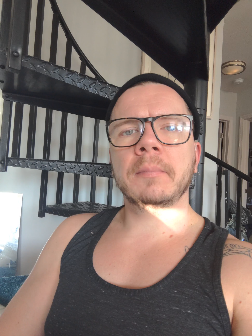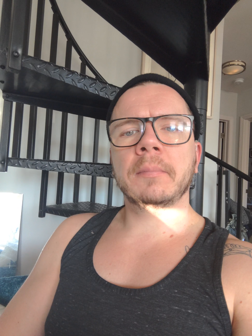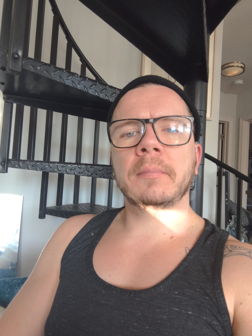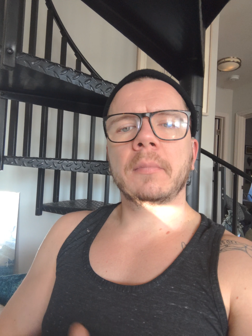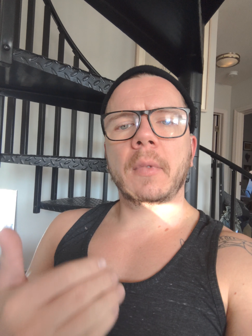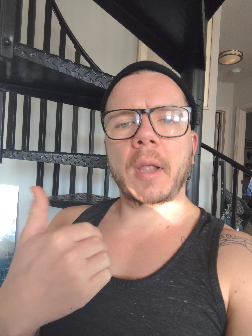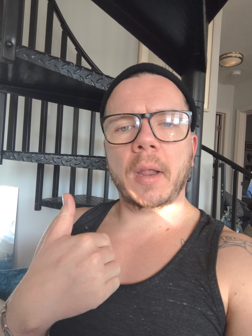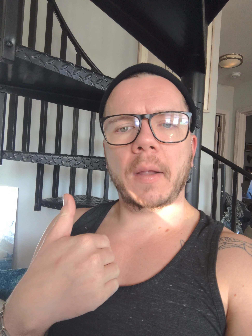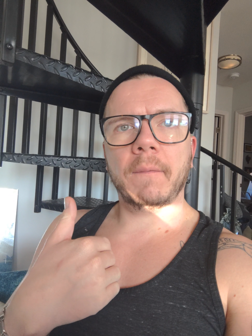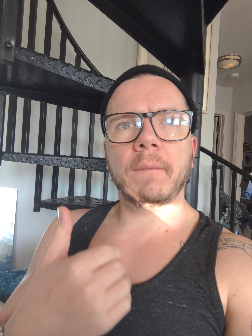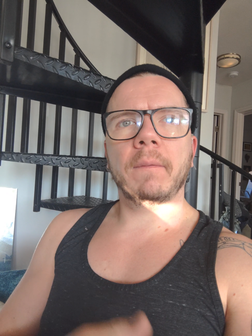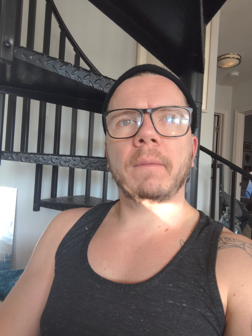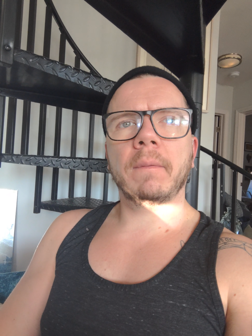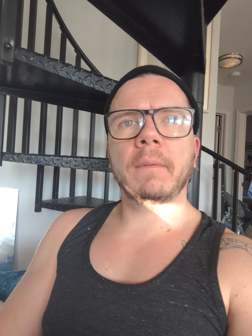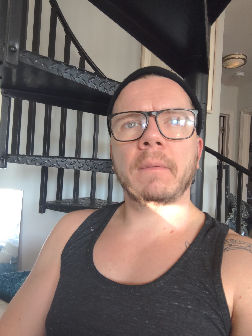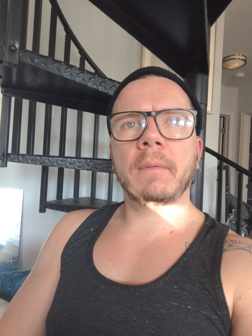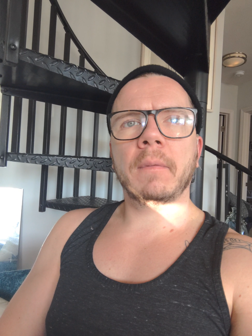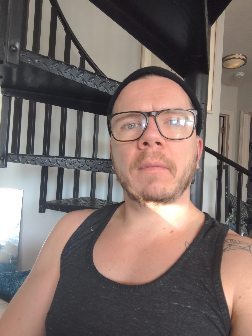have